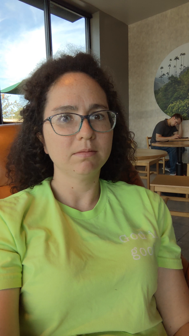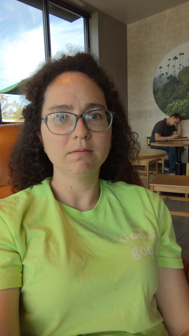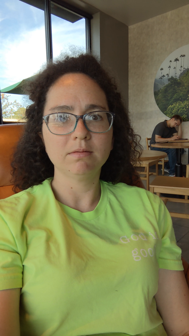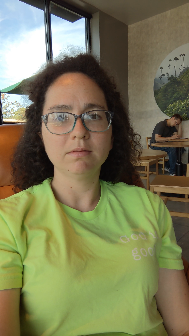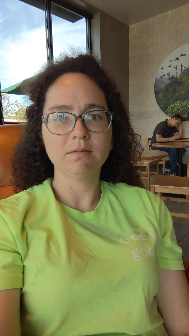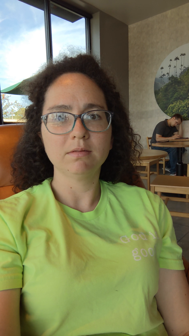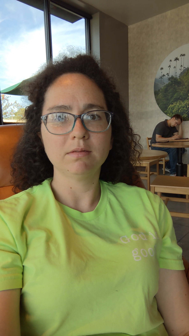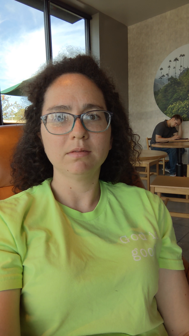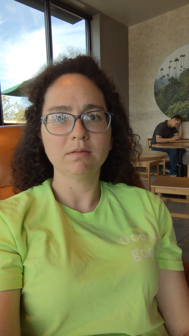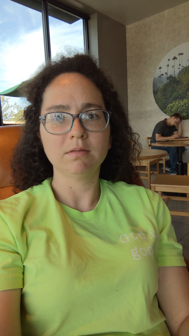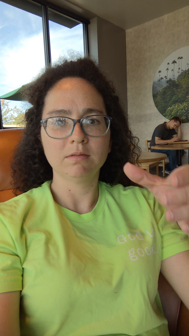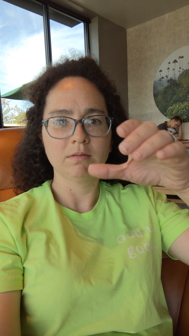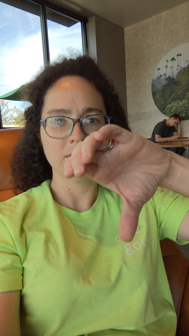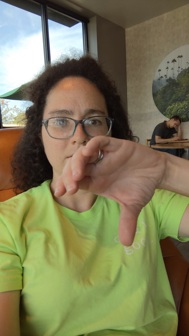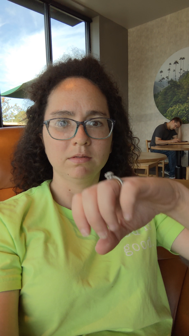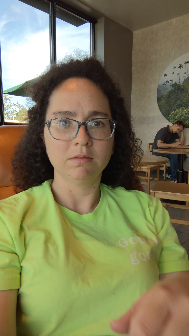pour